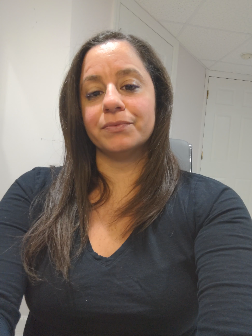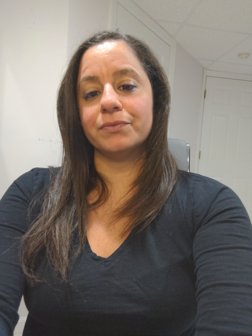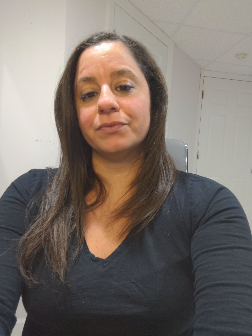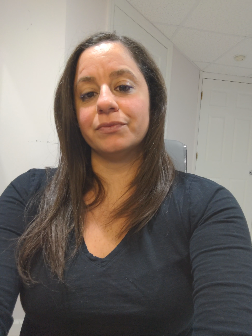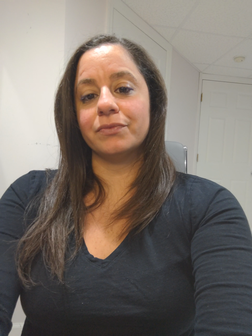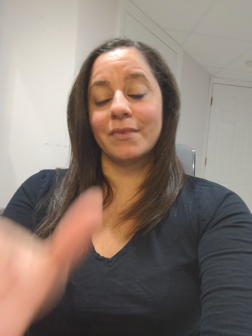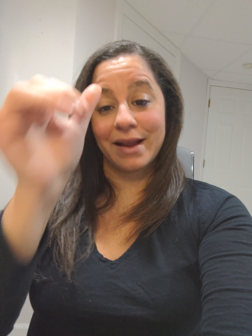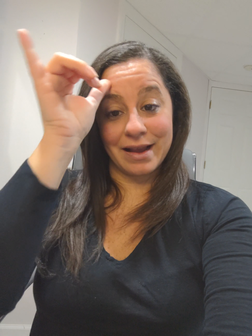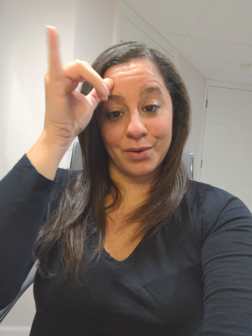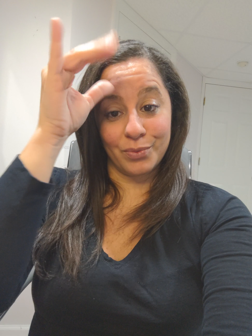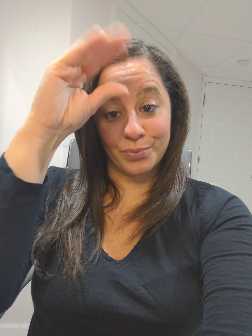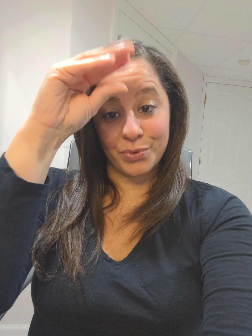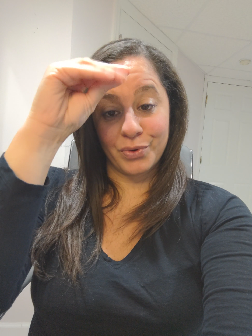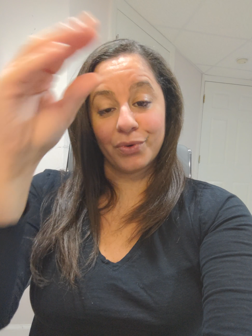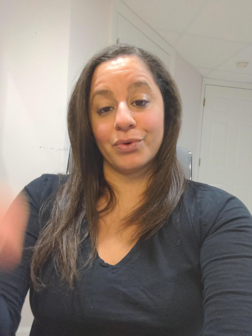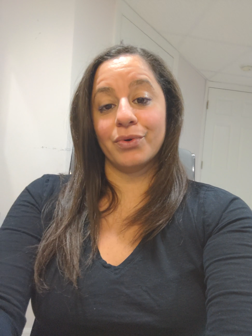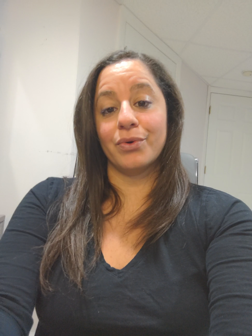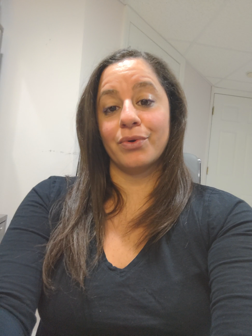cowboy